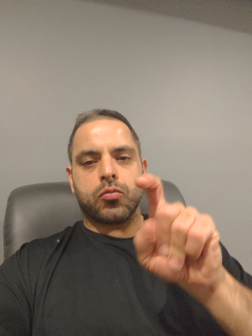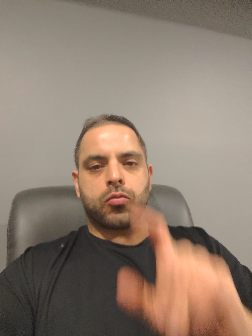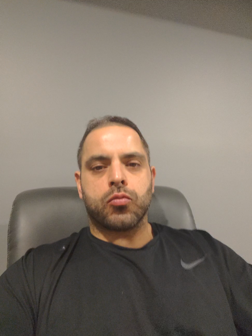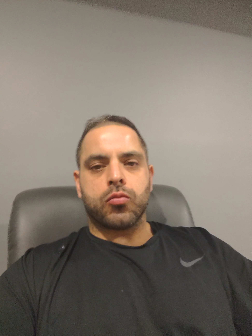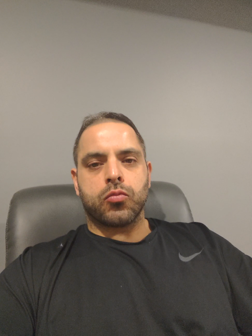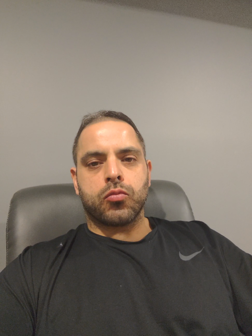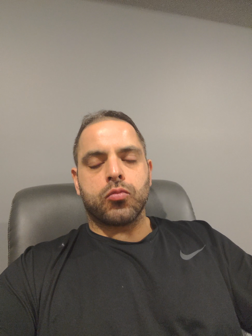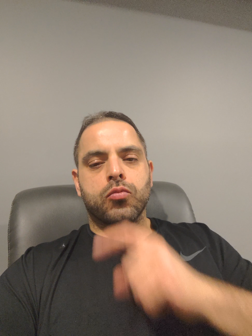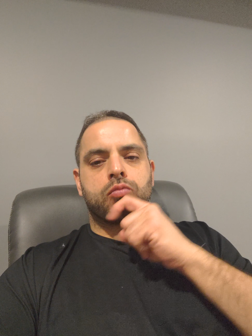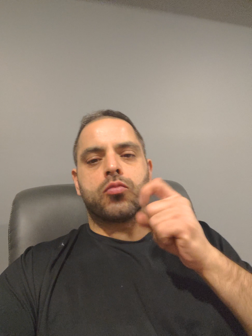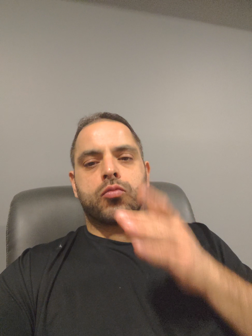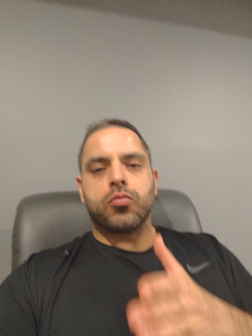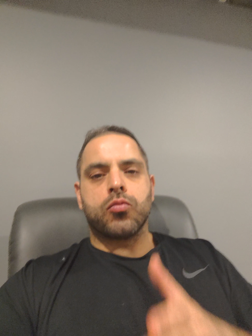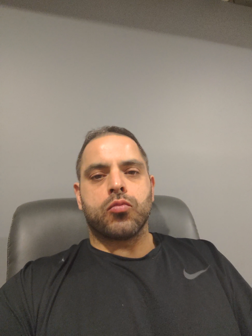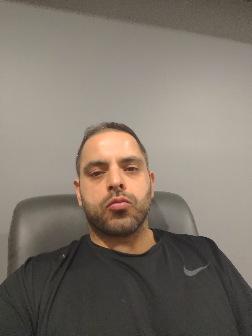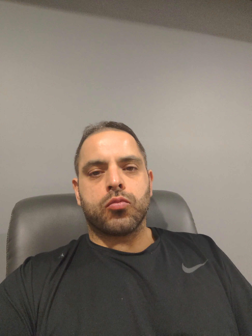dryer